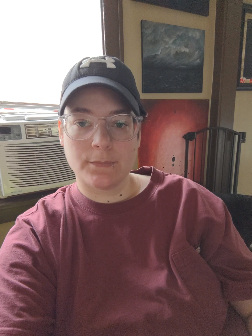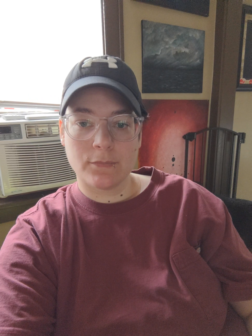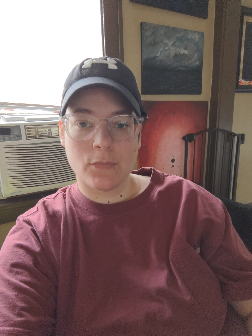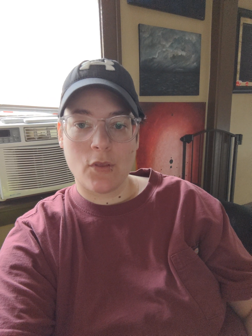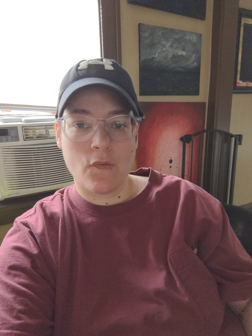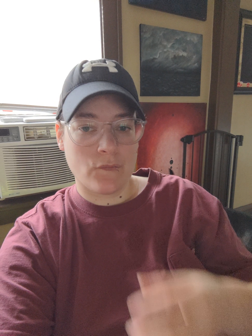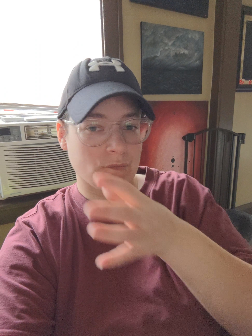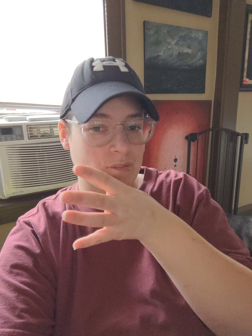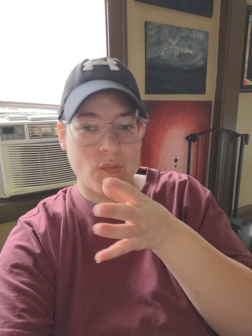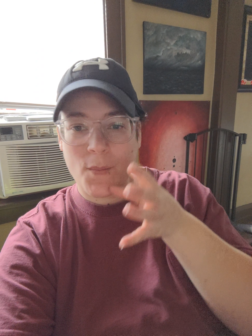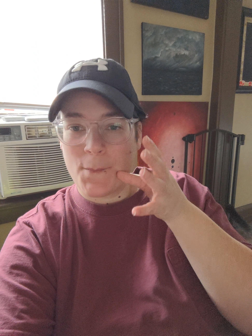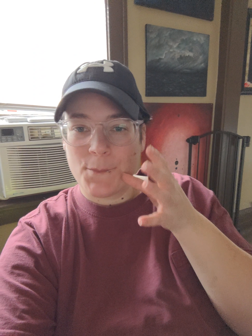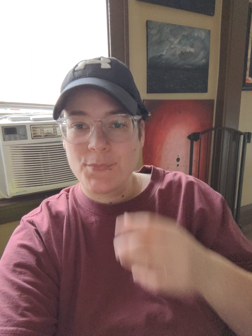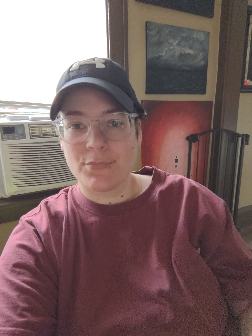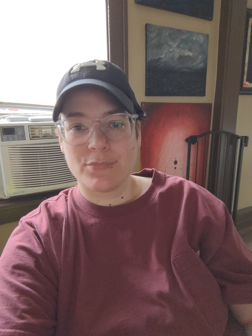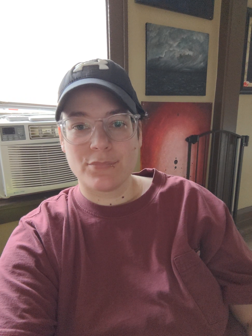farm